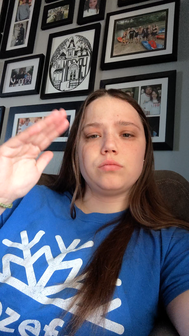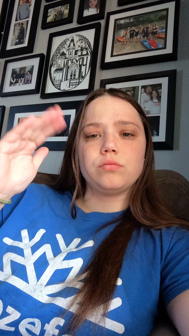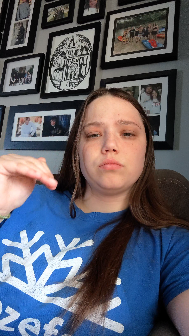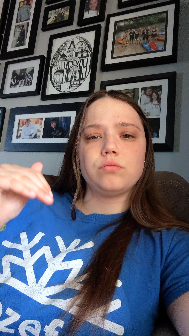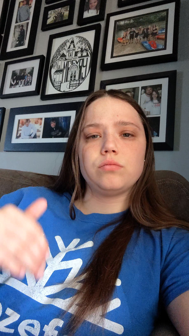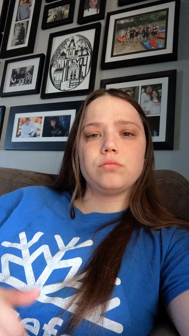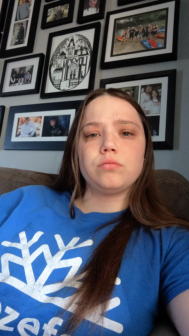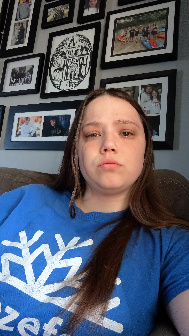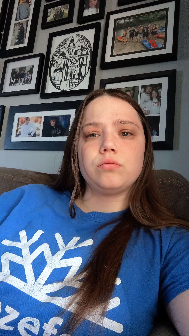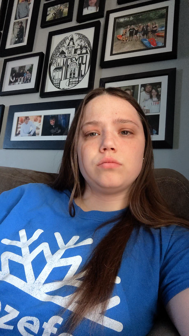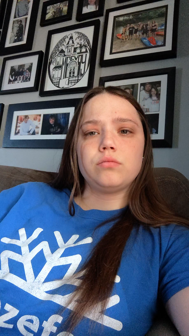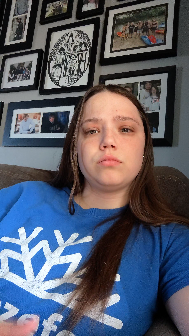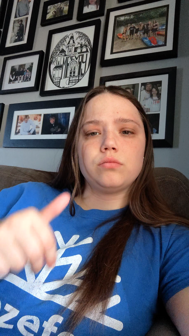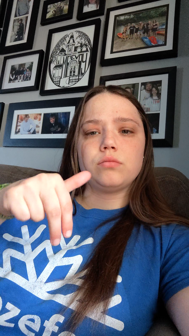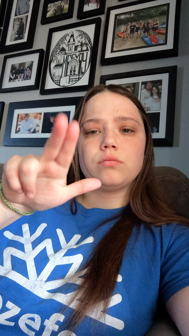lick